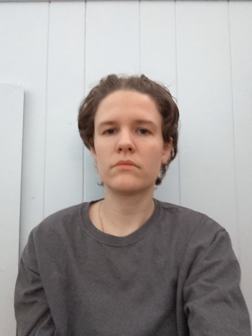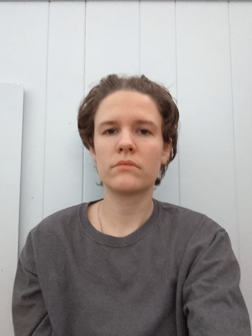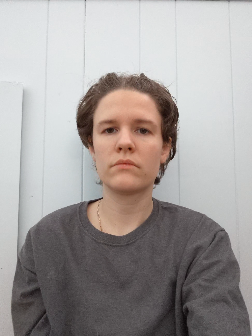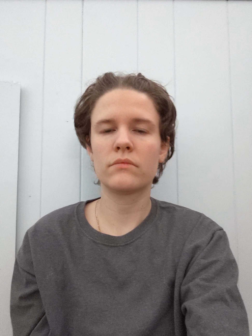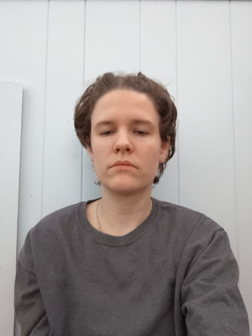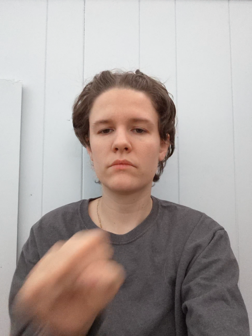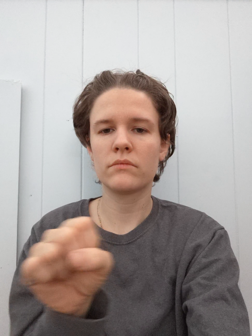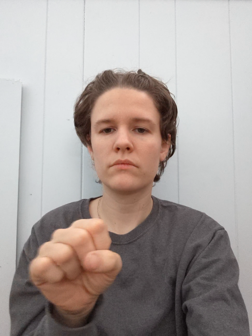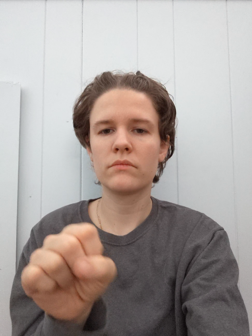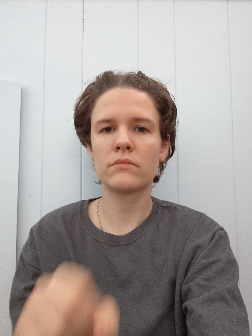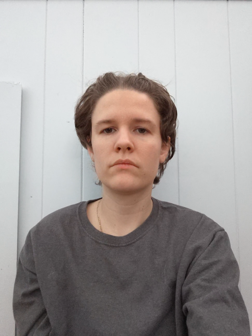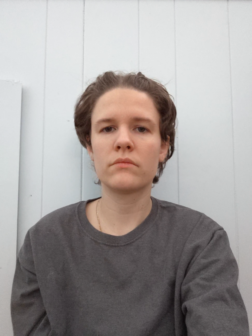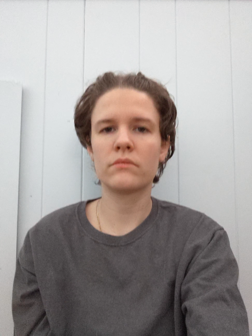shoe